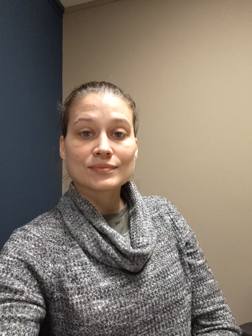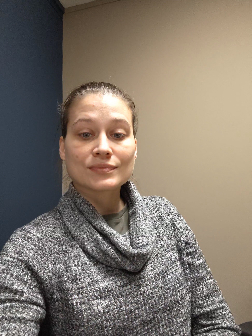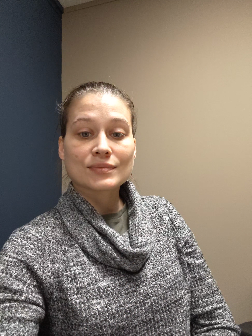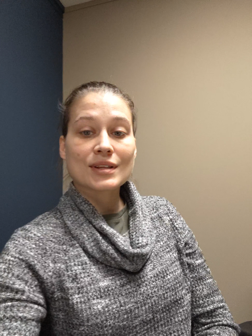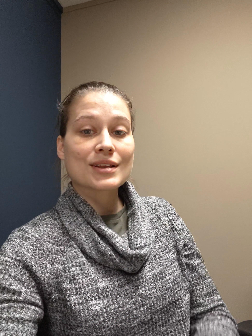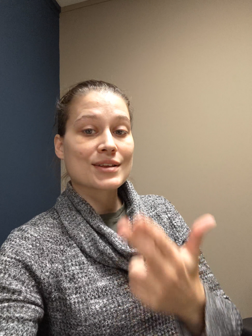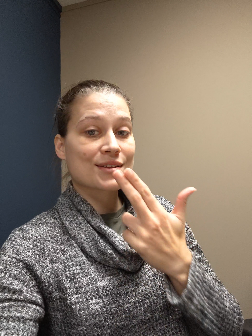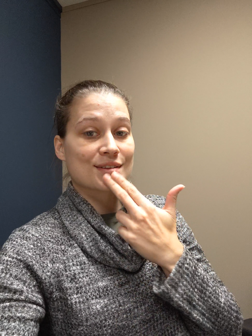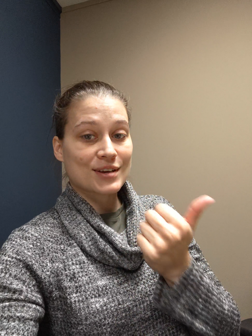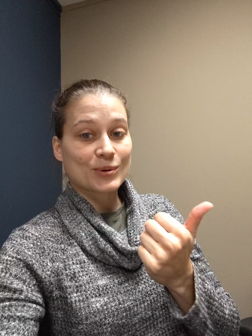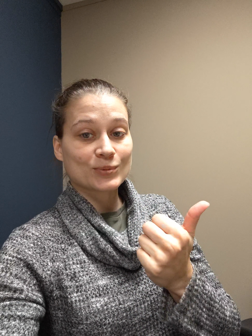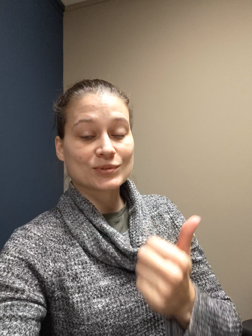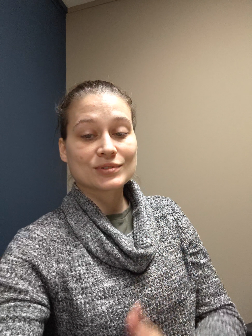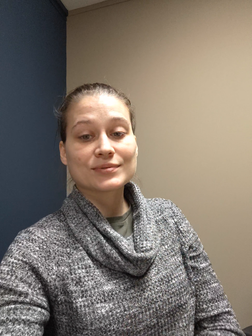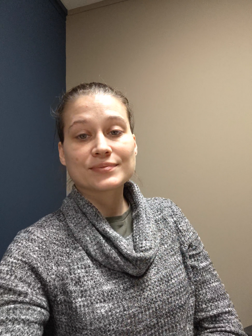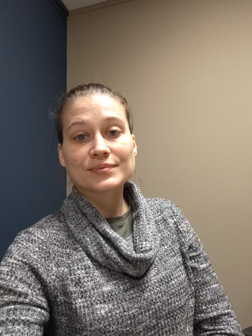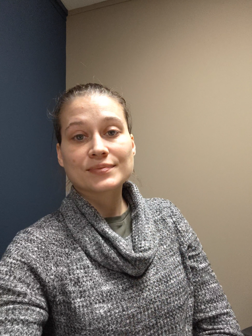cute